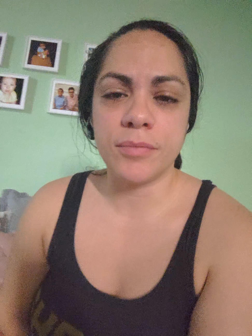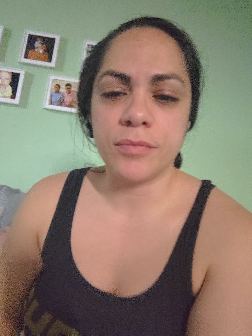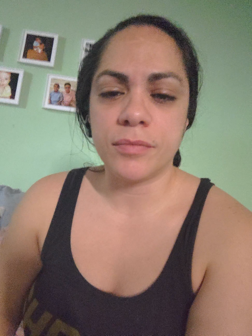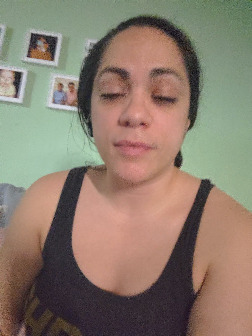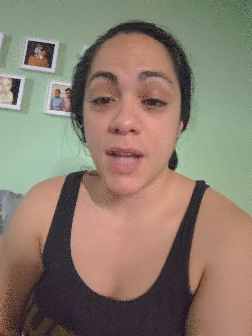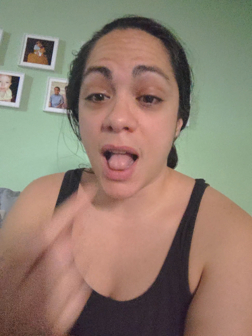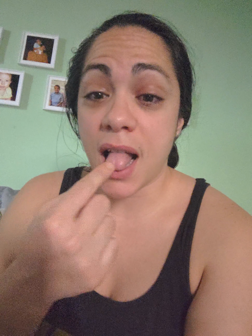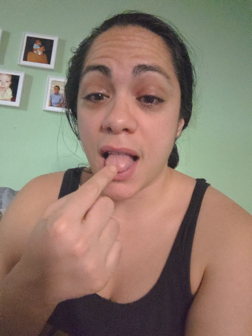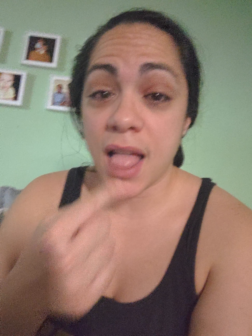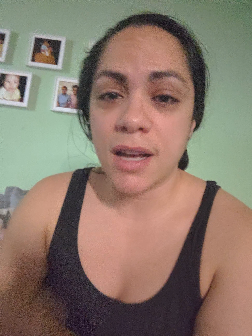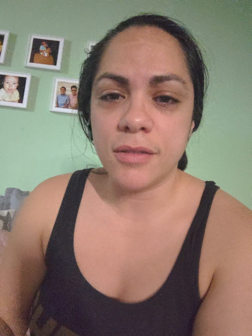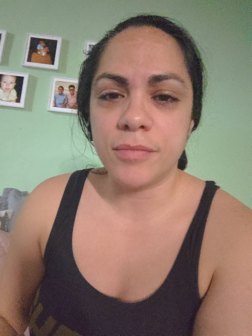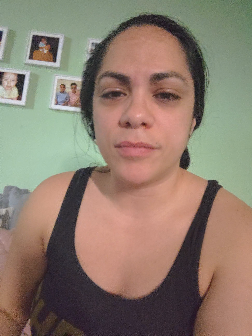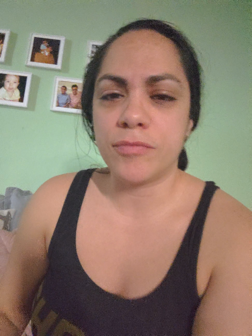tongue